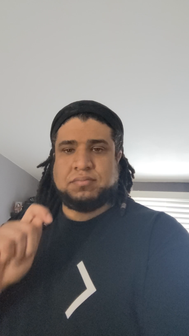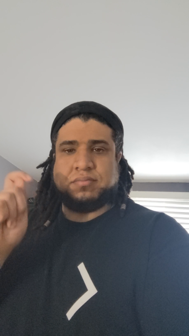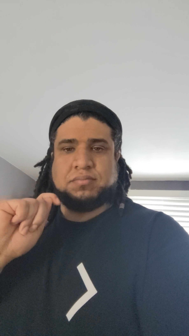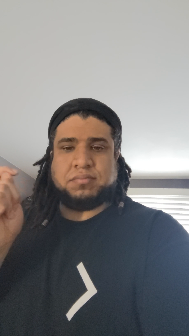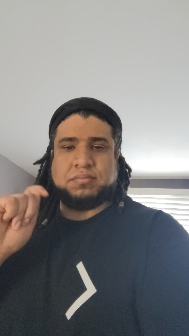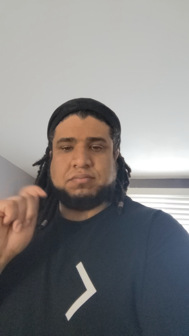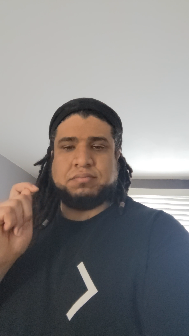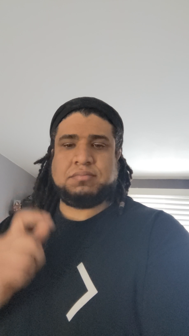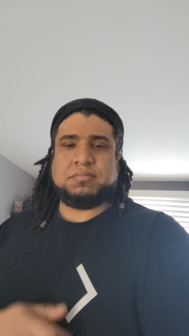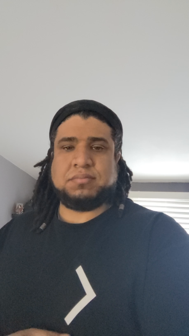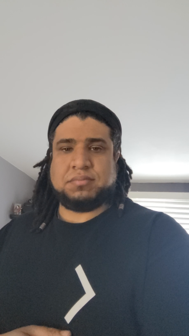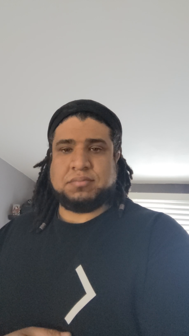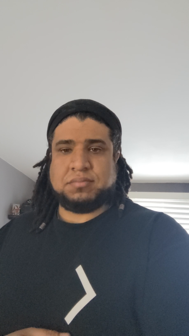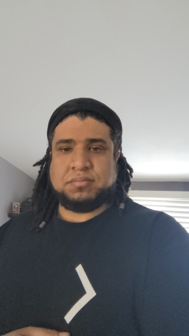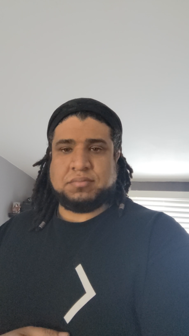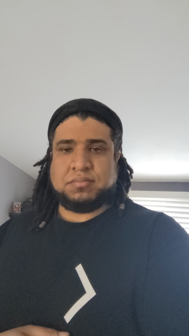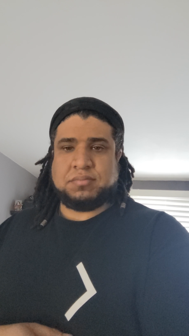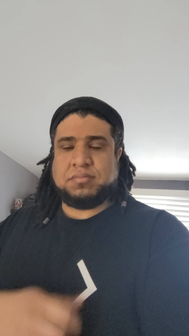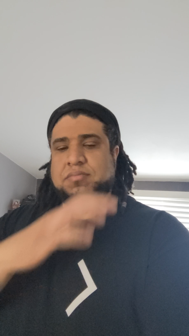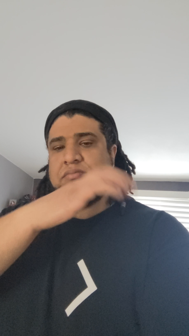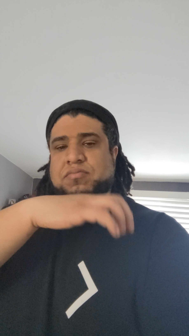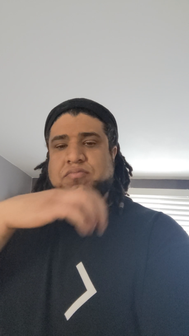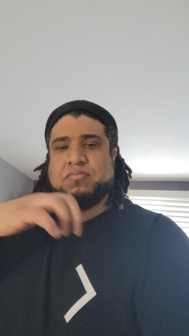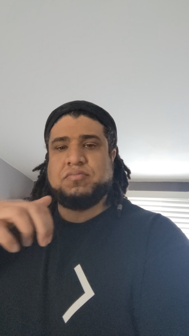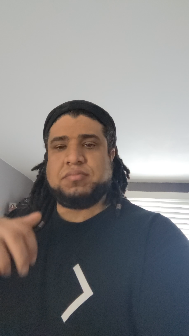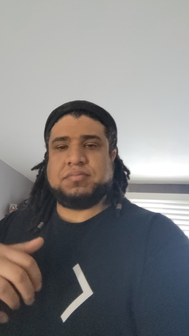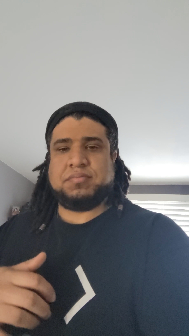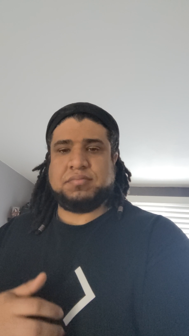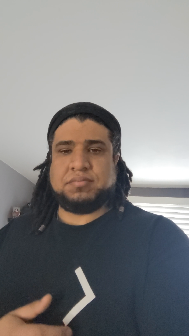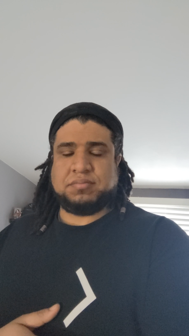grapes